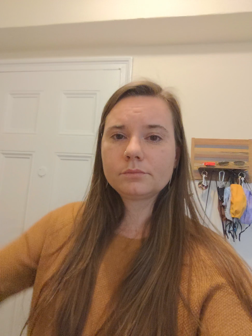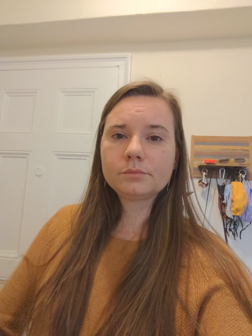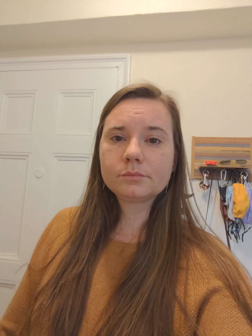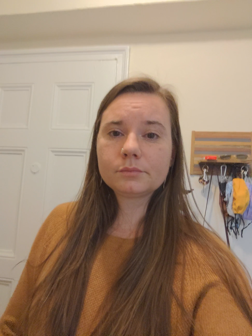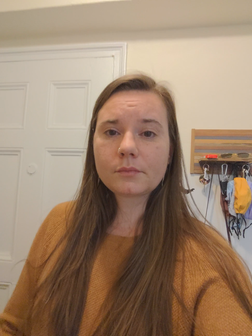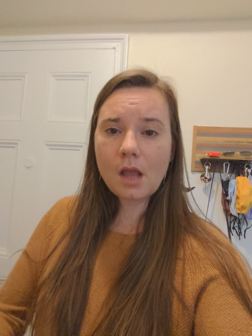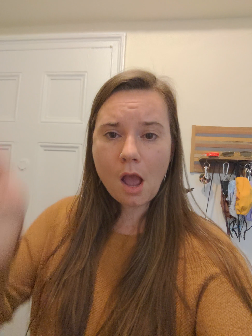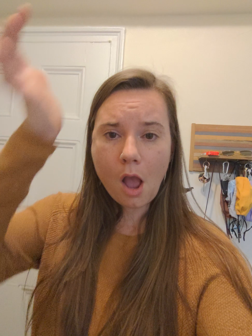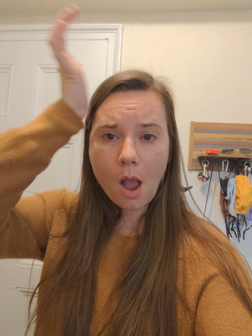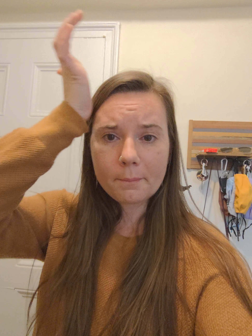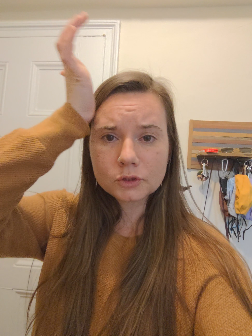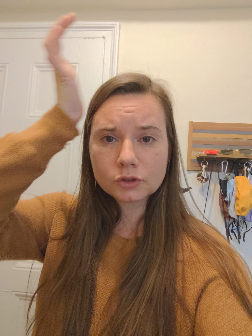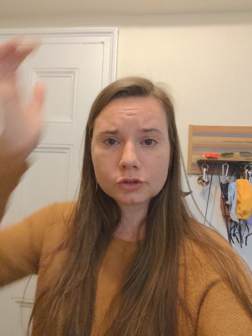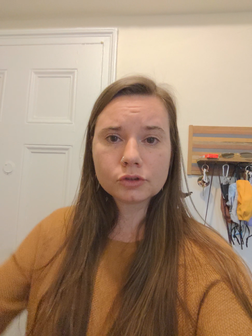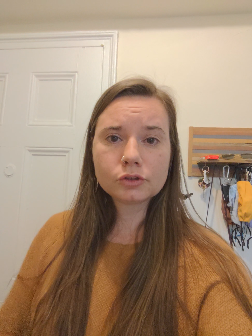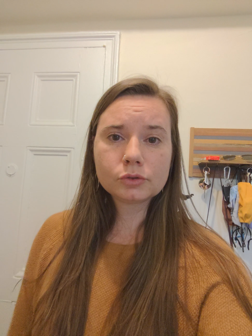garbage